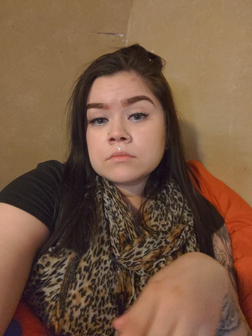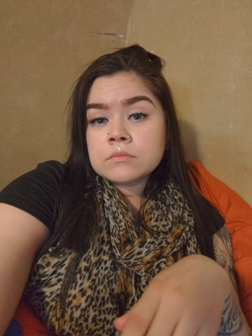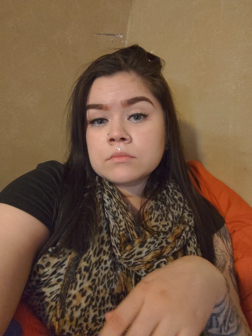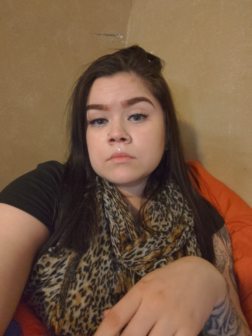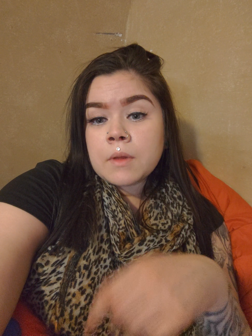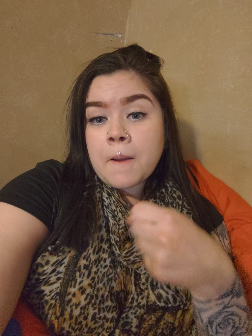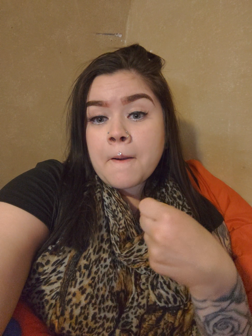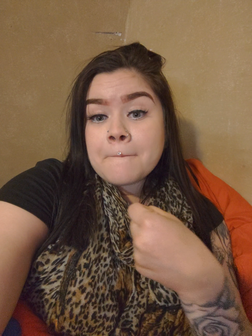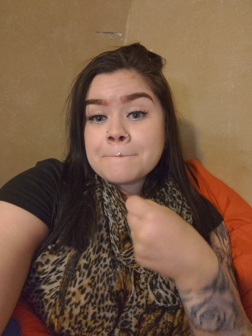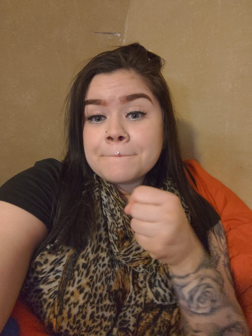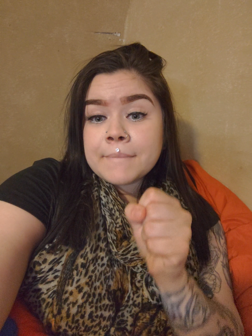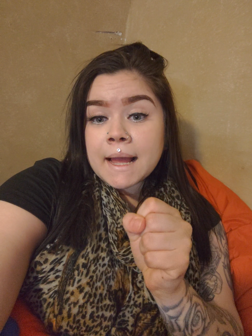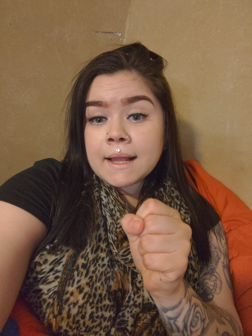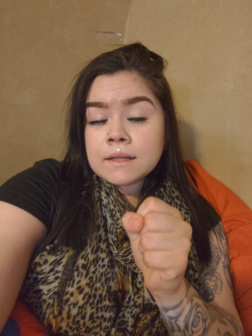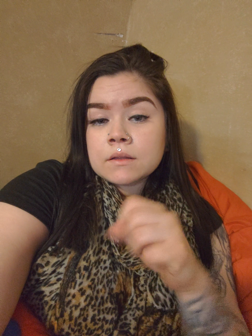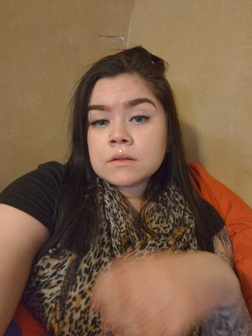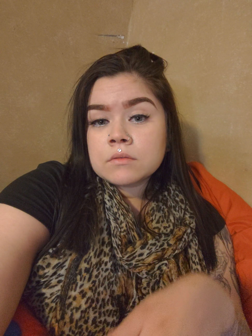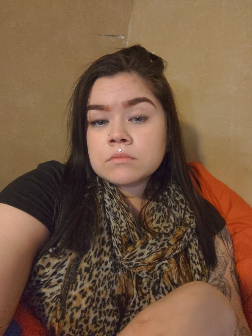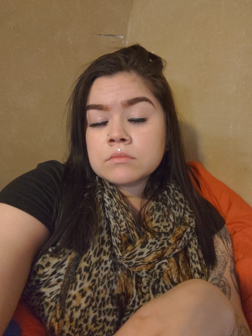make